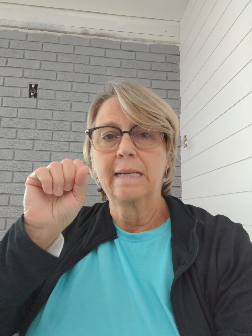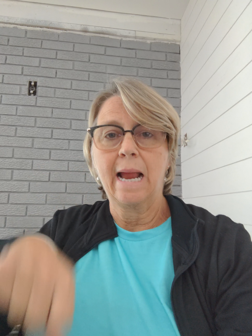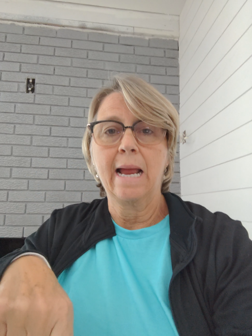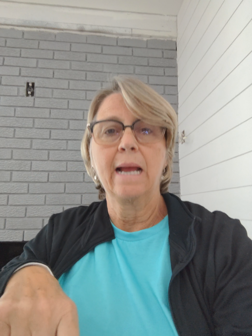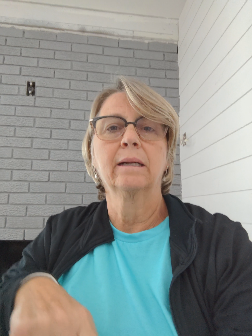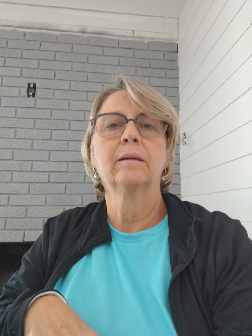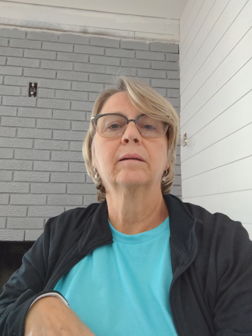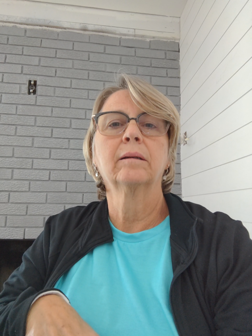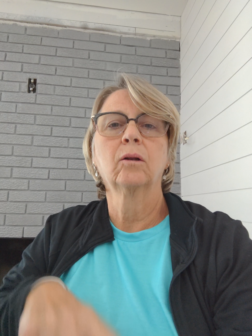can